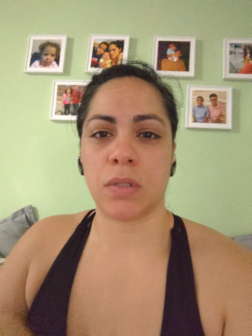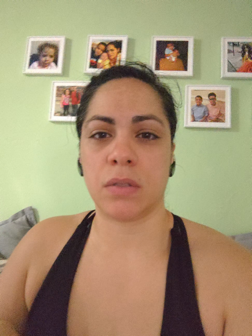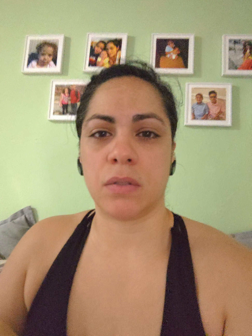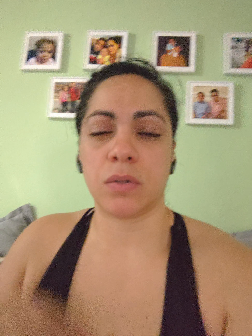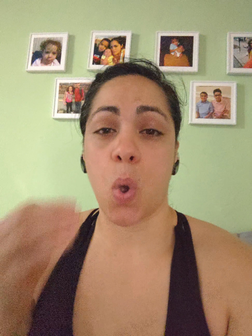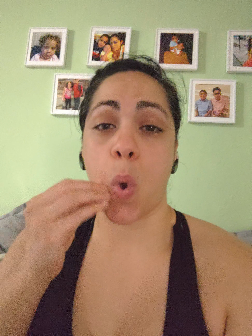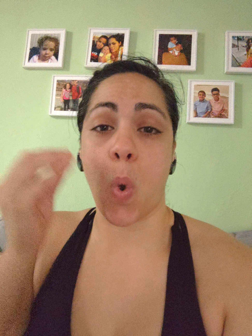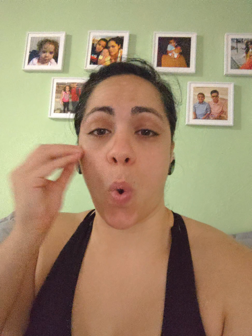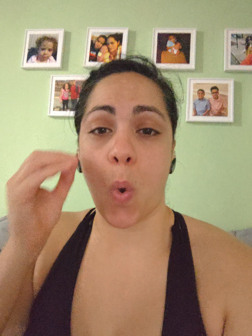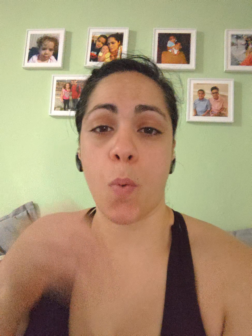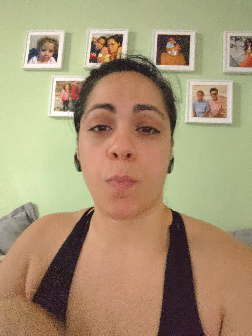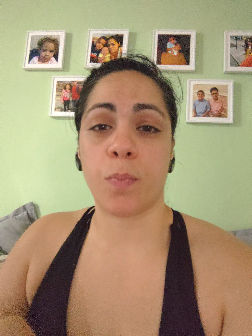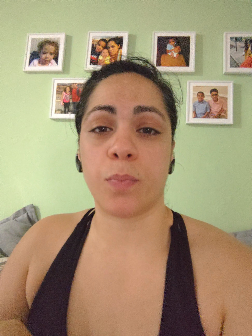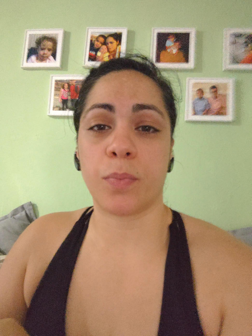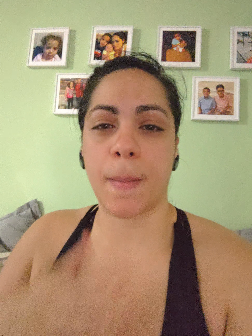home